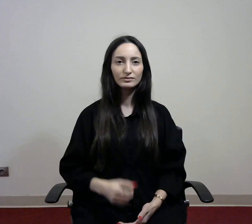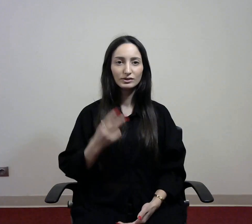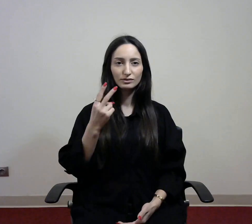ıkı